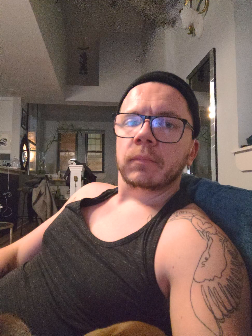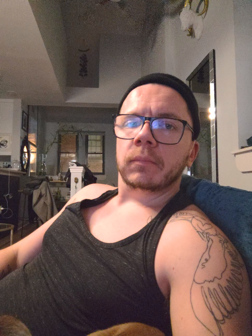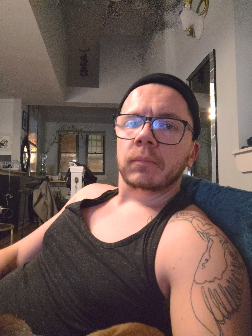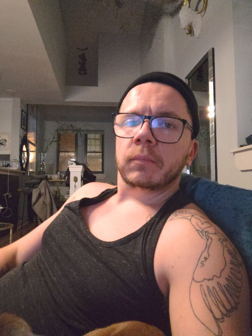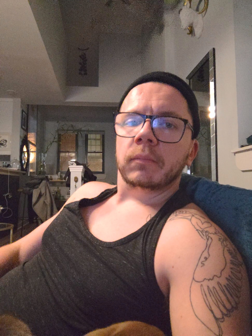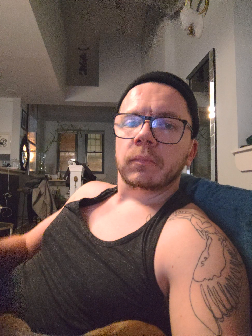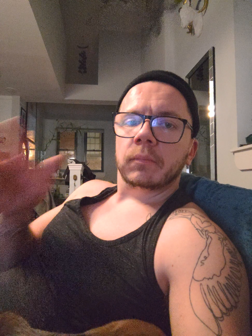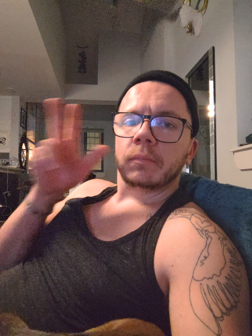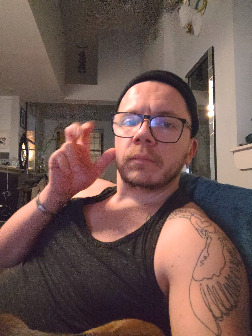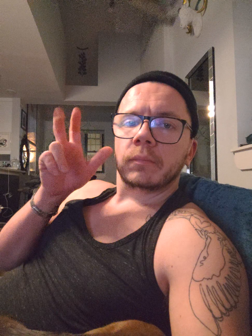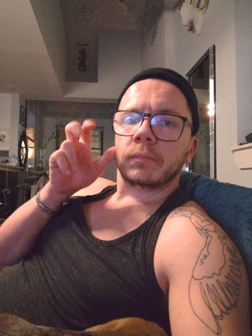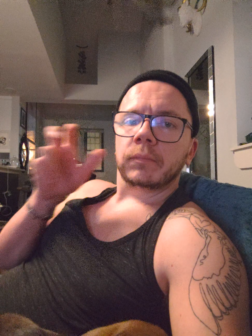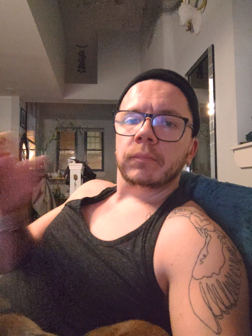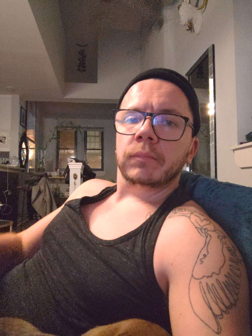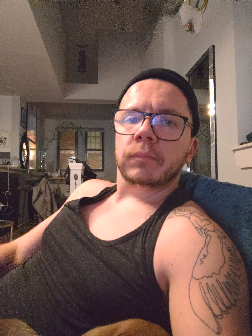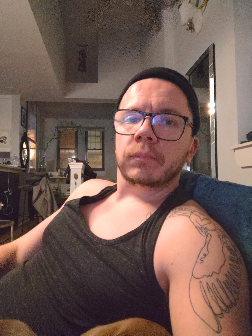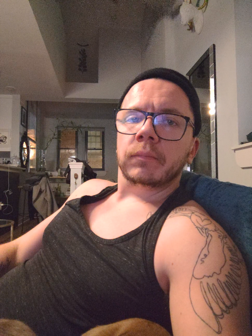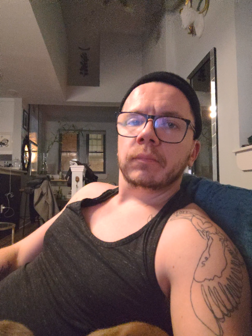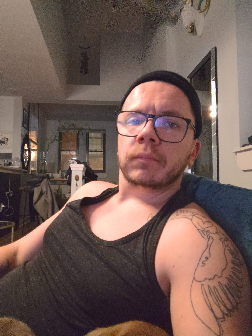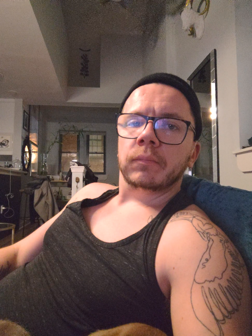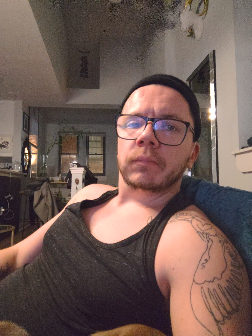hear